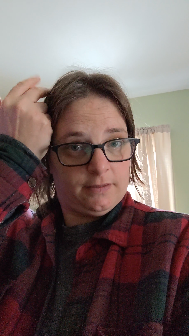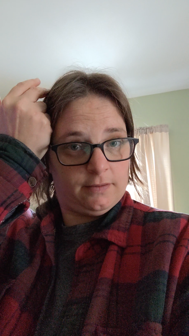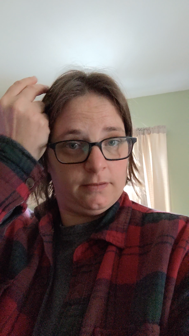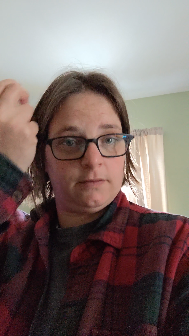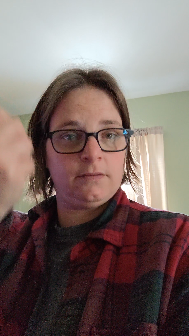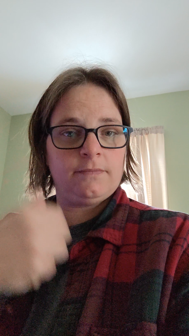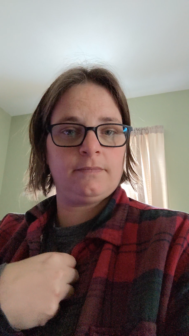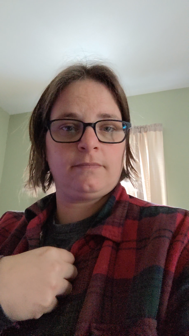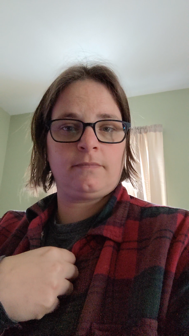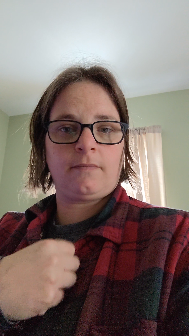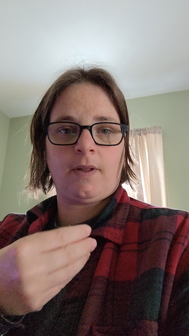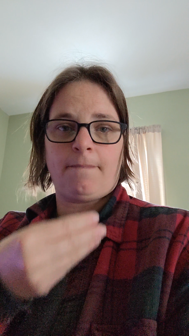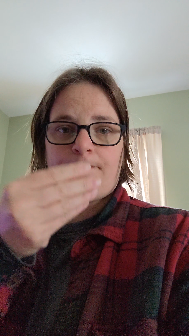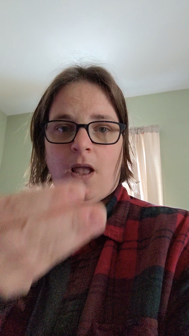buy